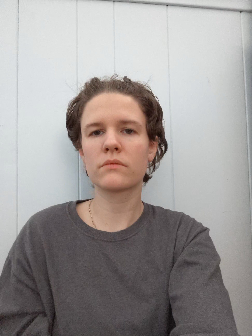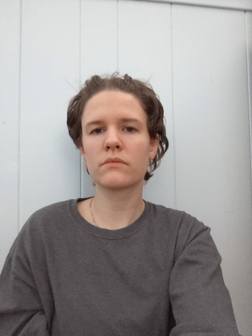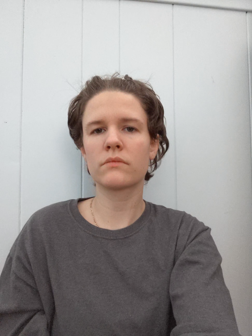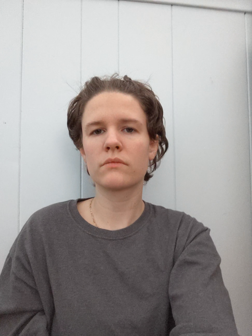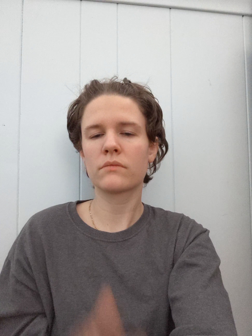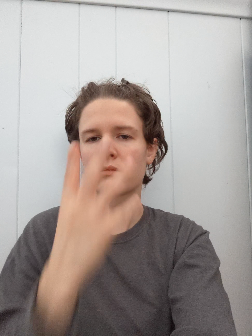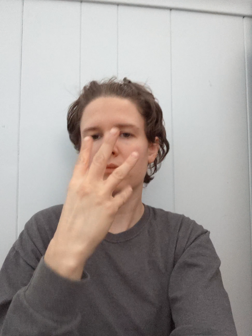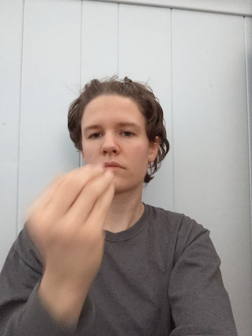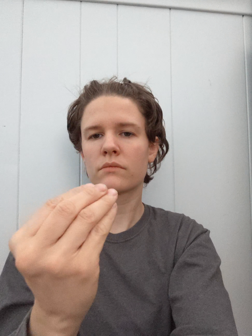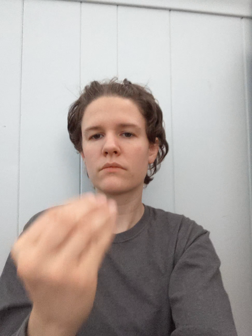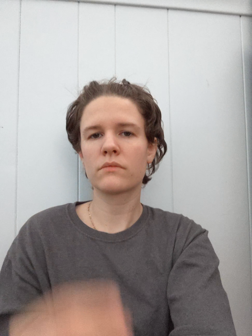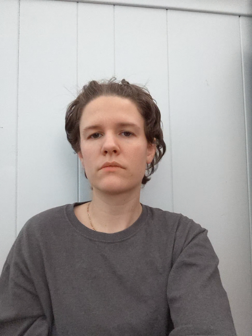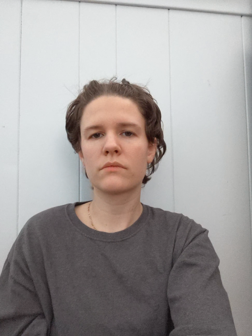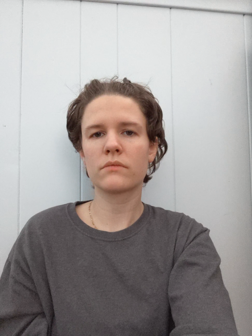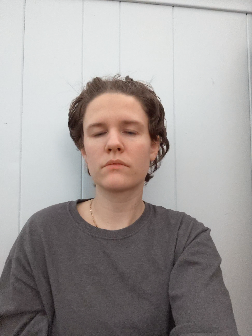wolf